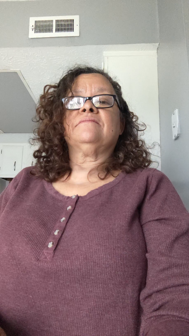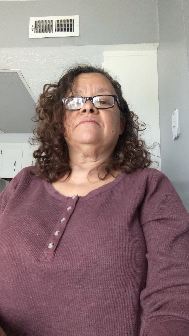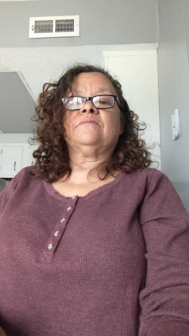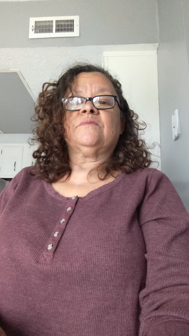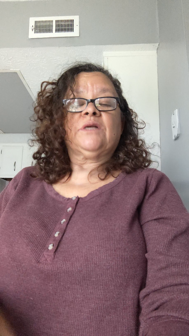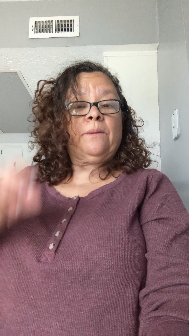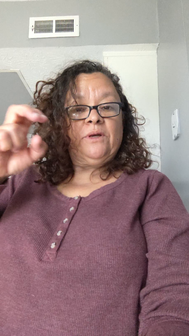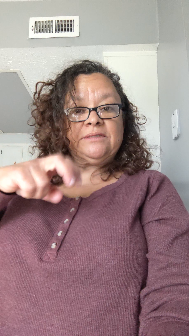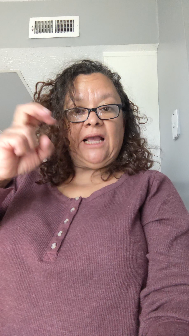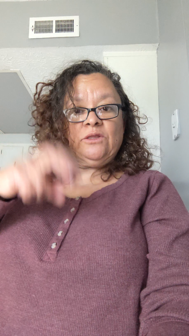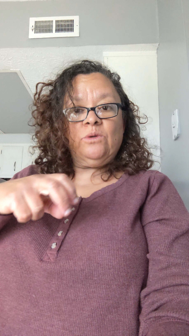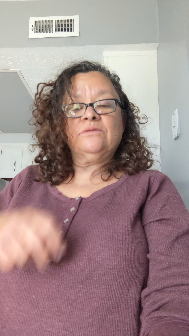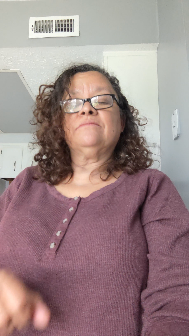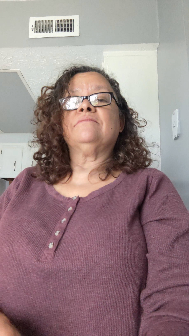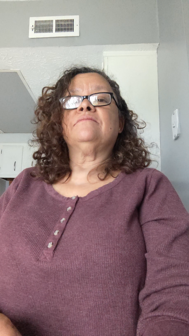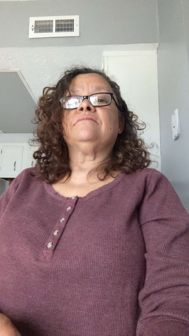potato